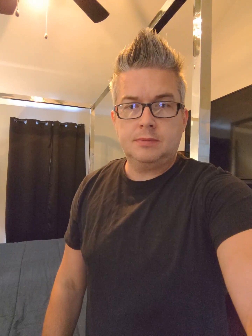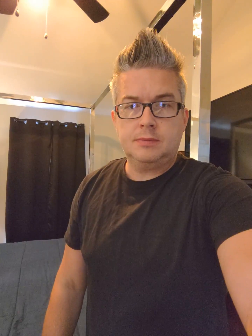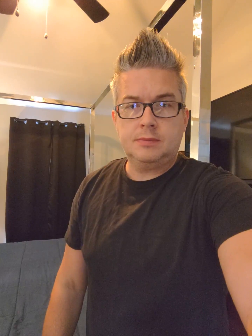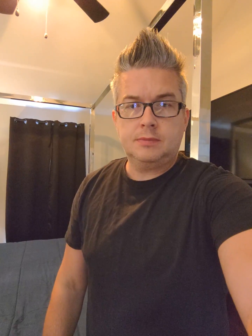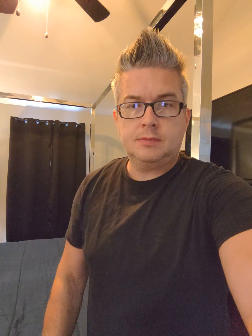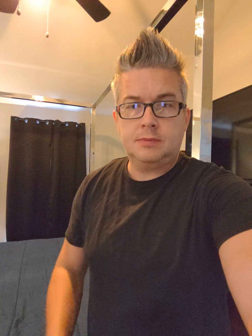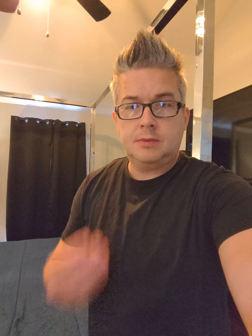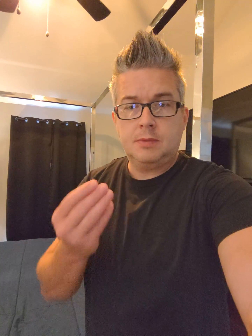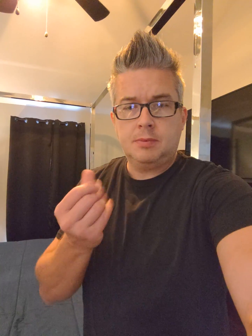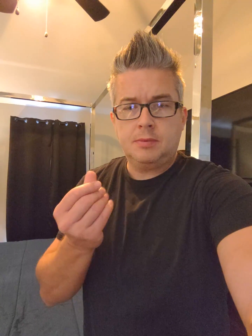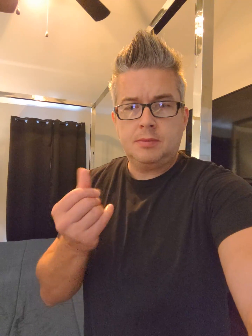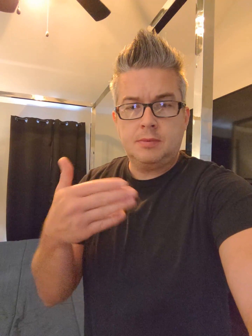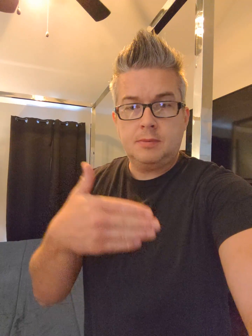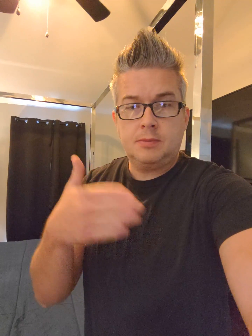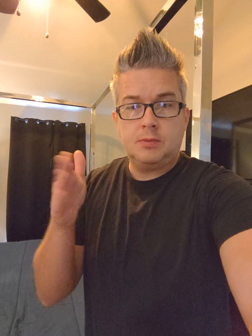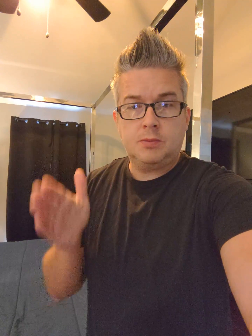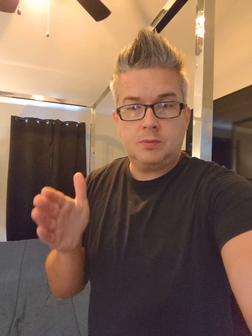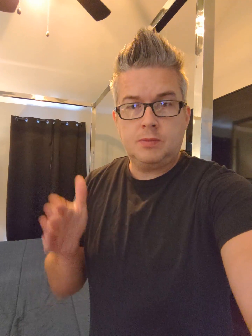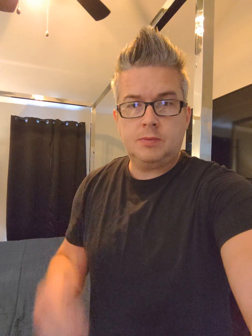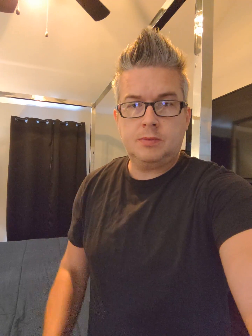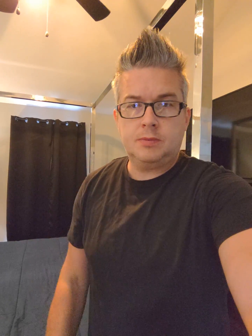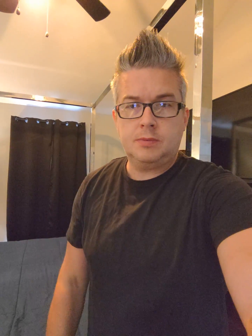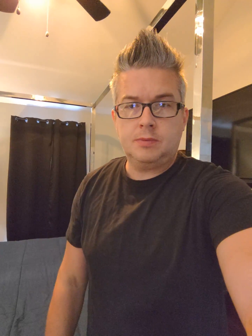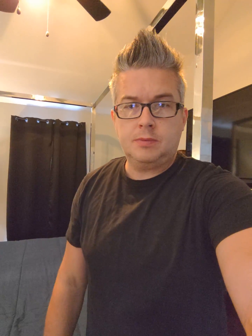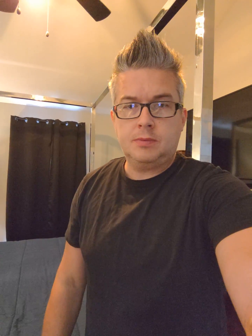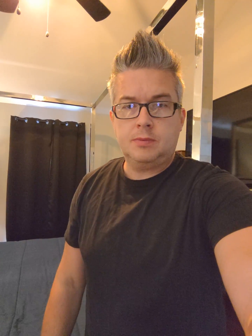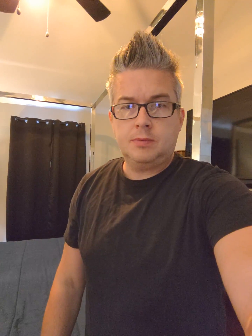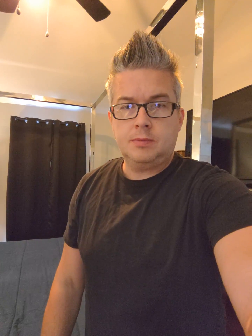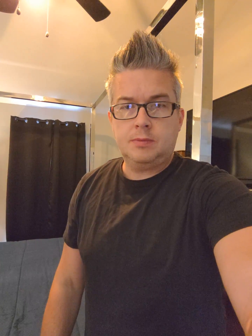sandbox